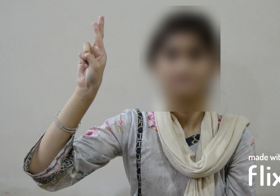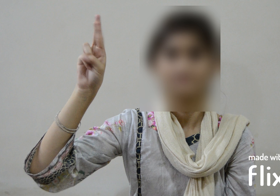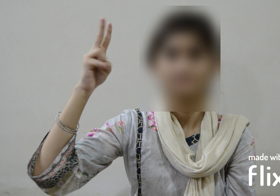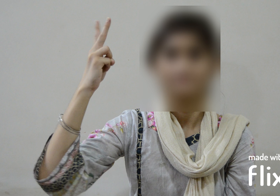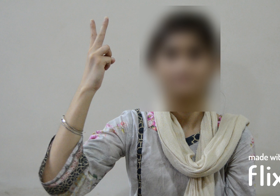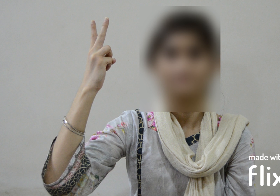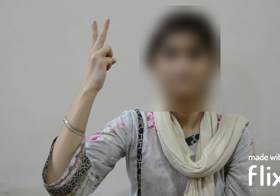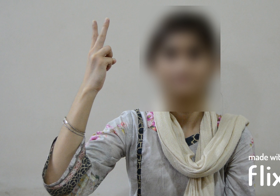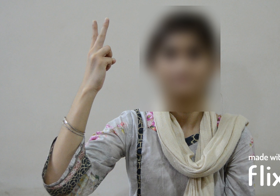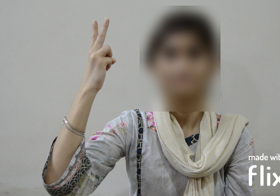ڑ